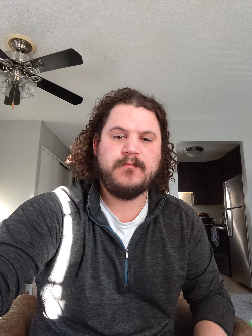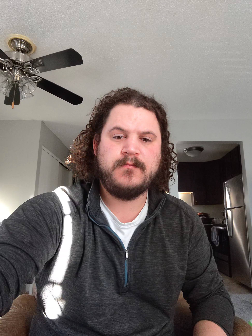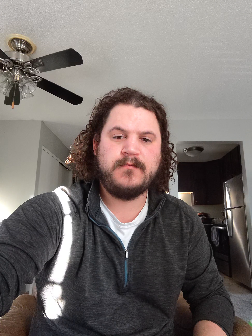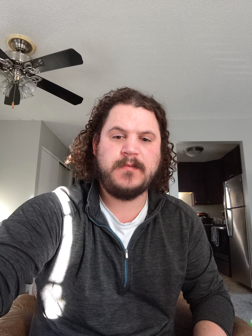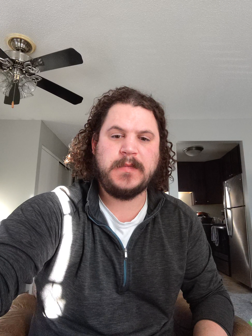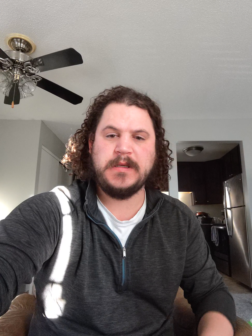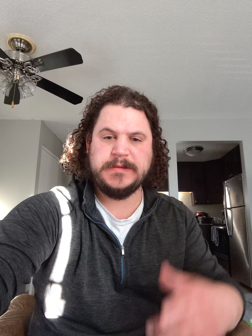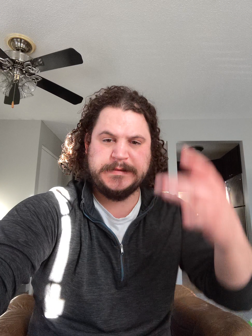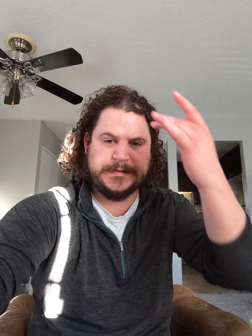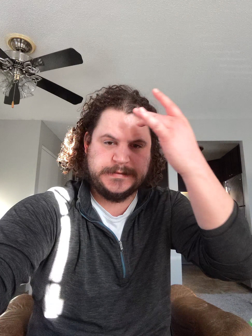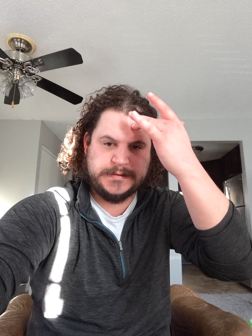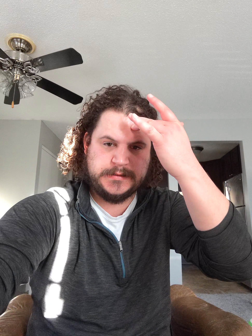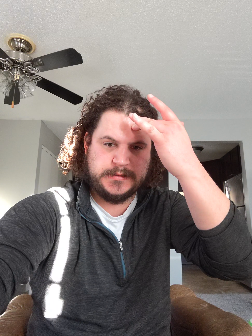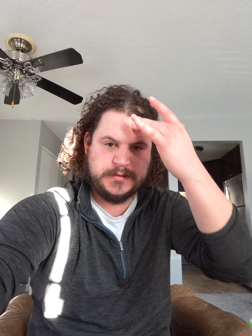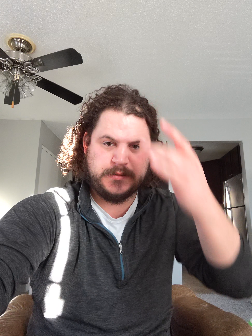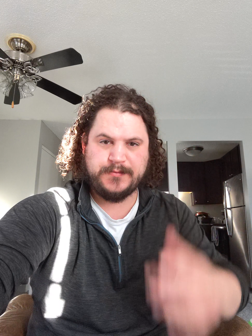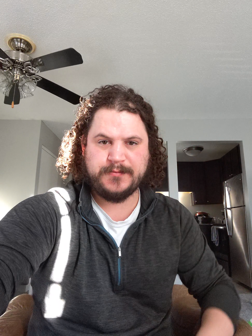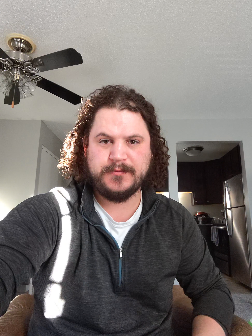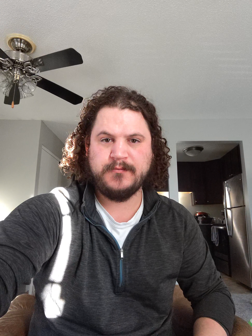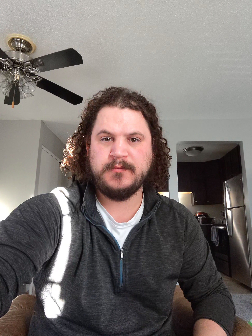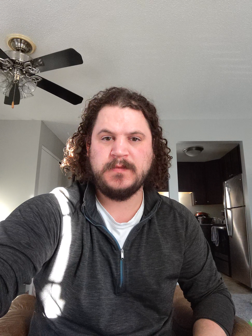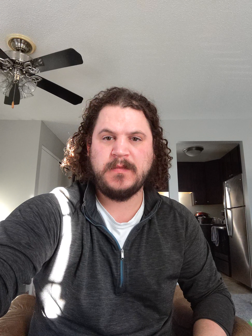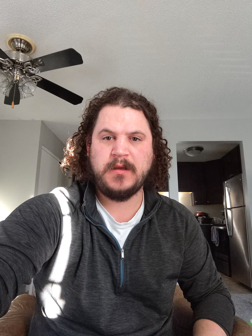sick